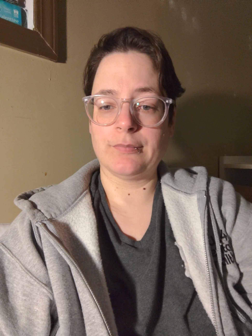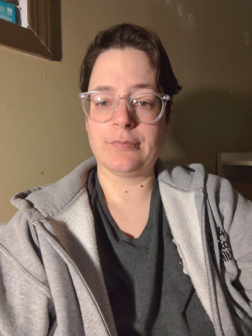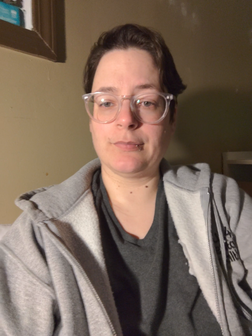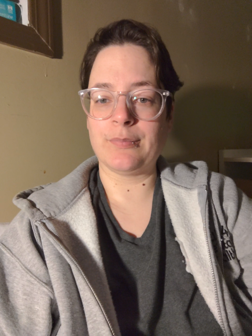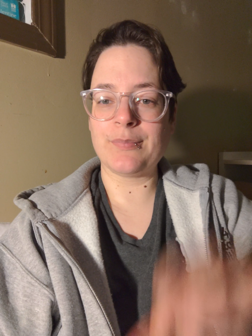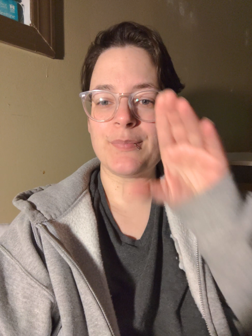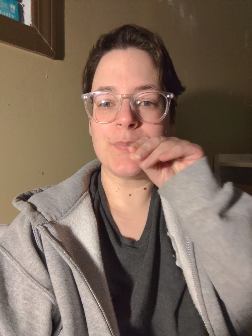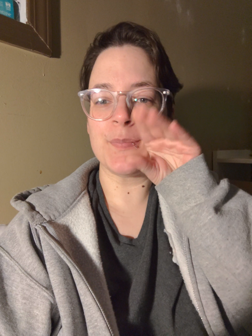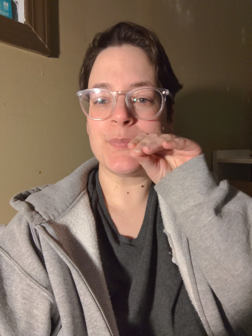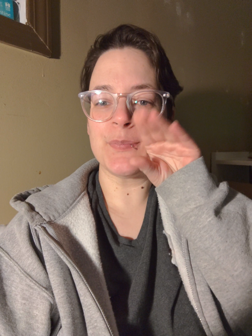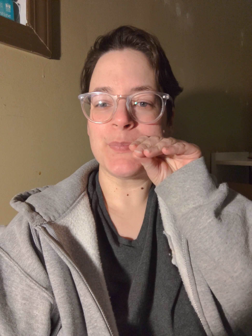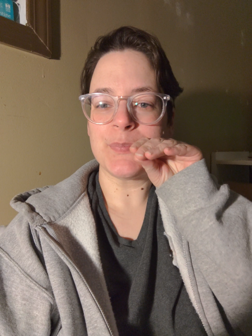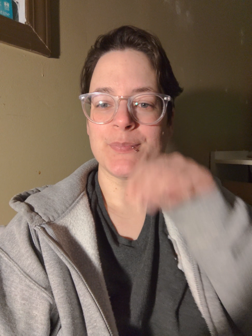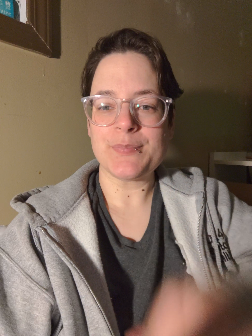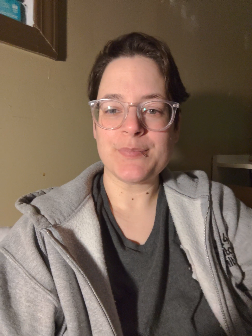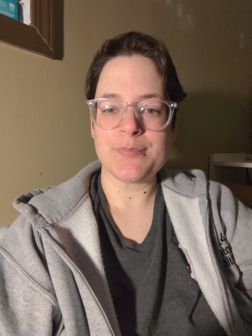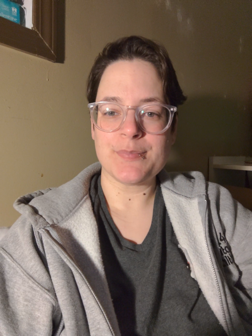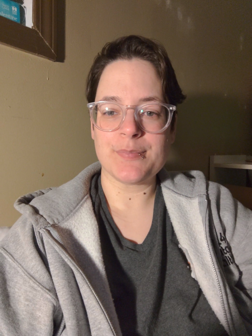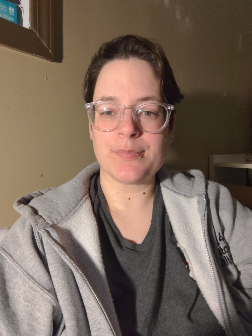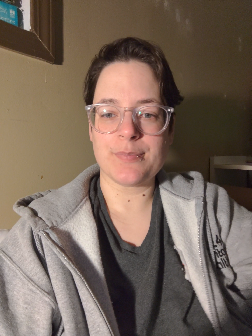goose